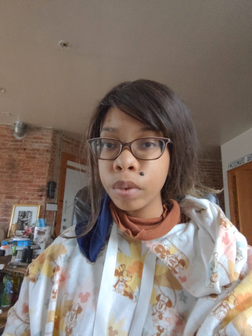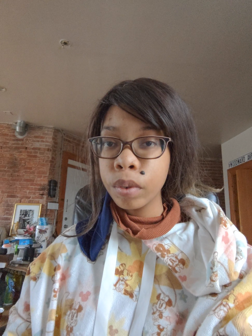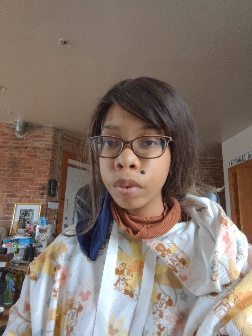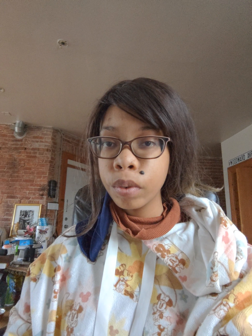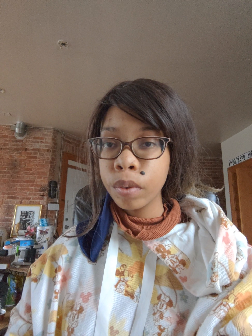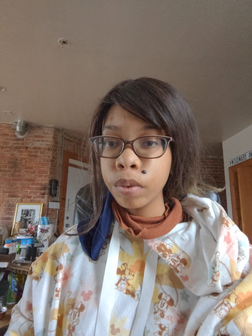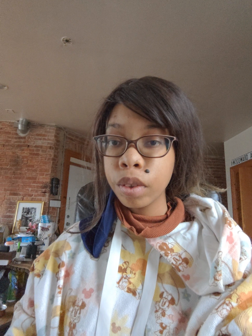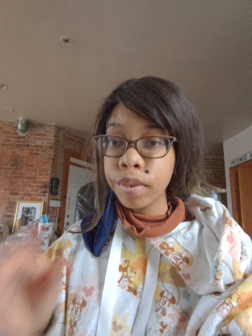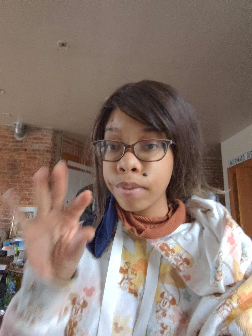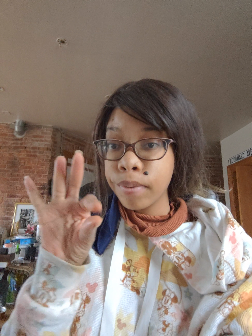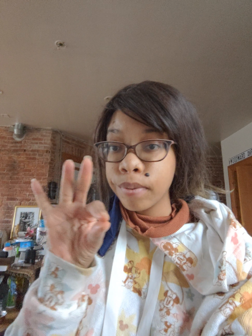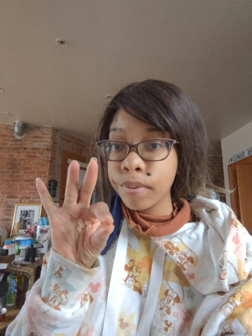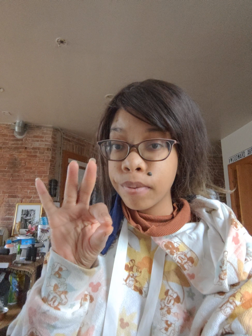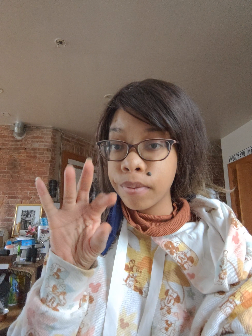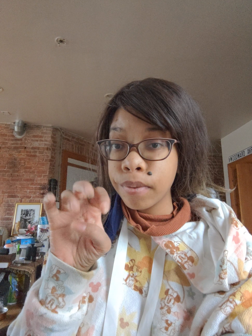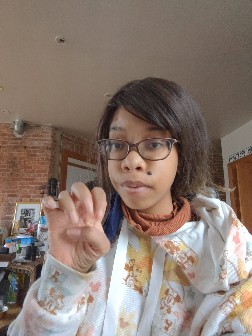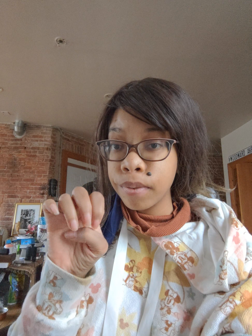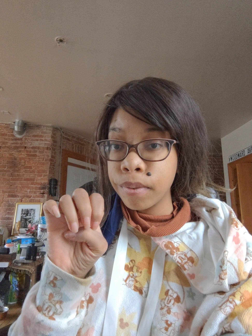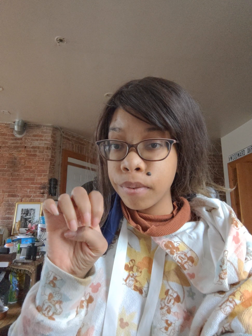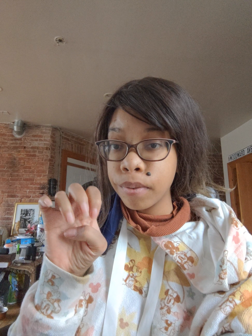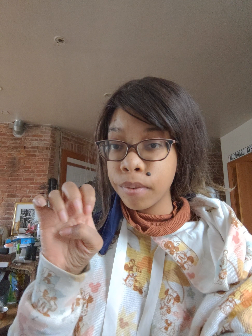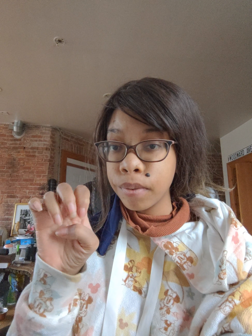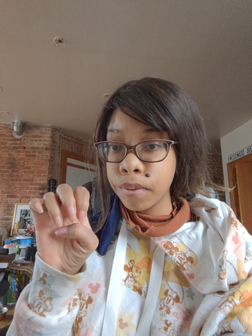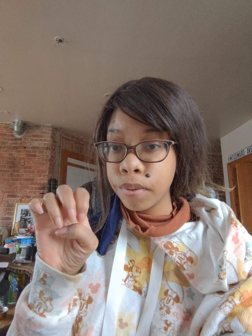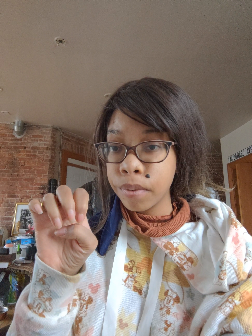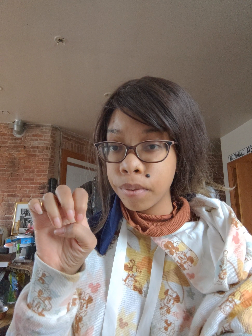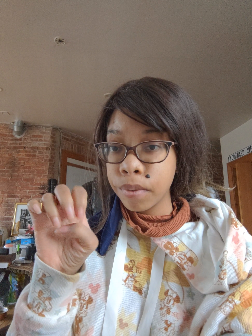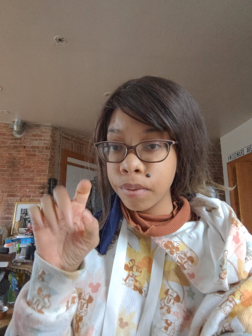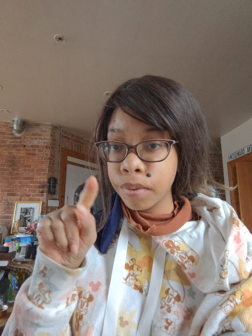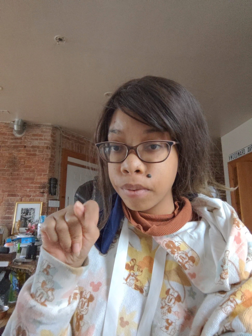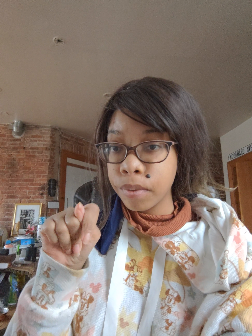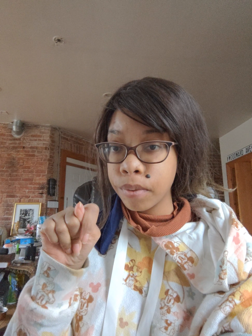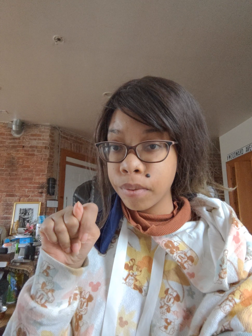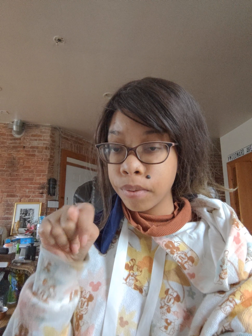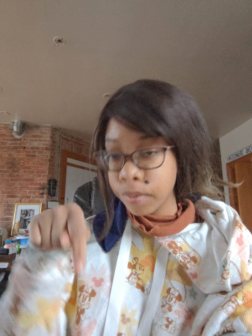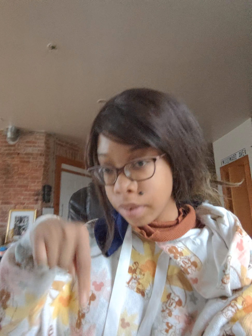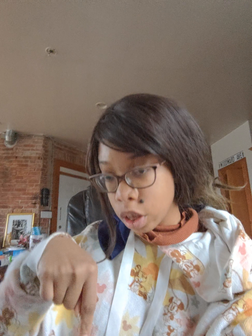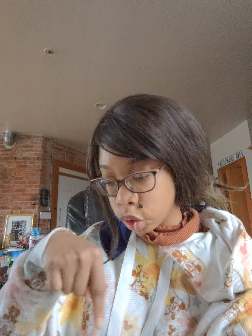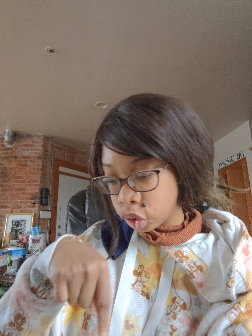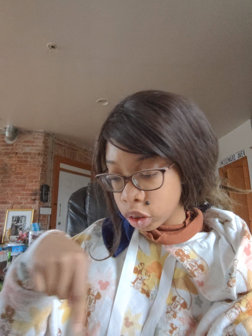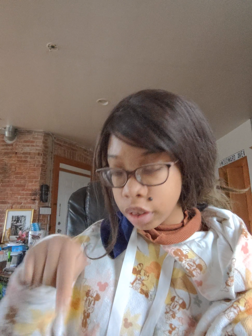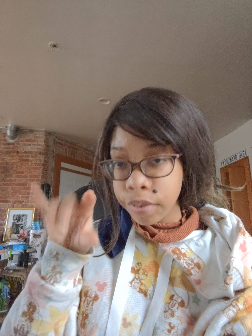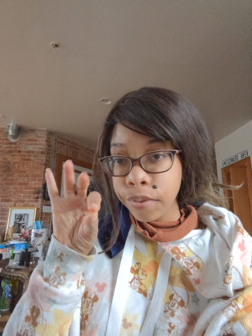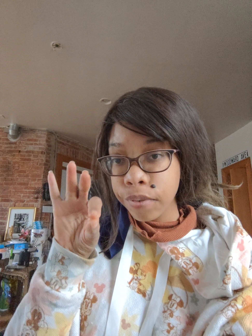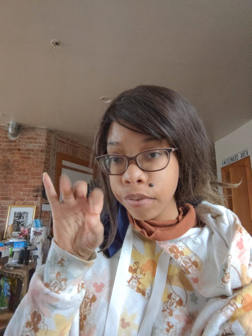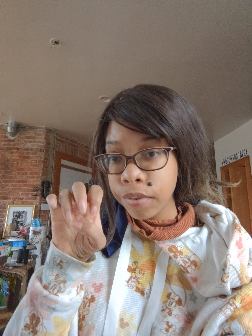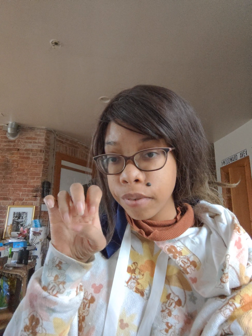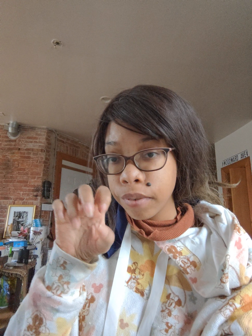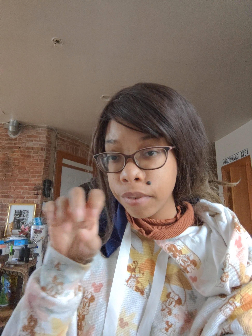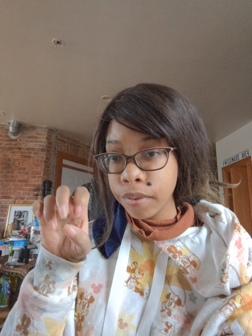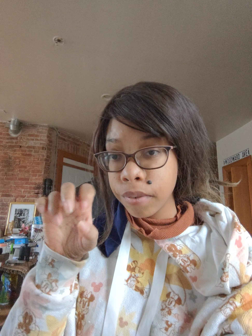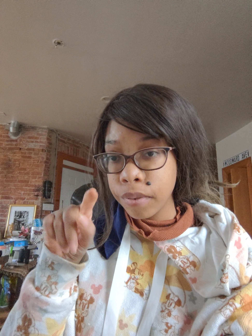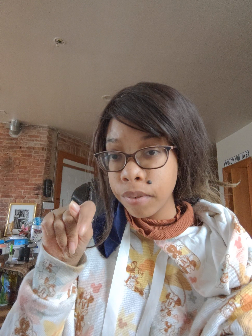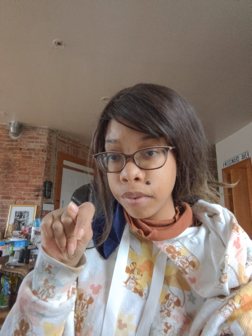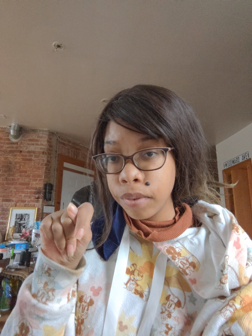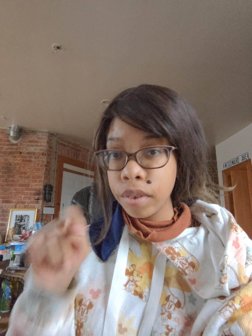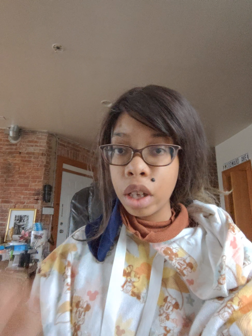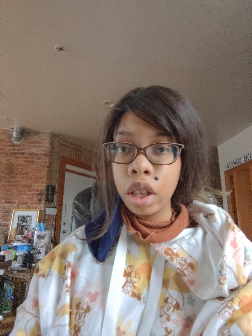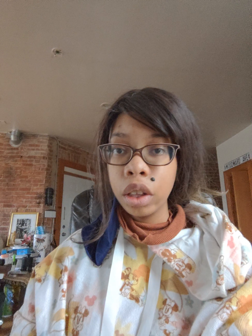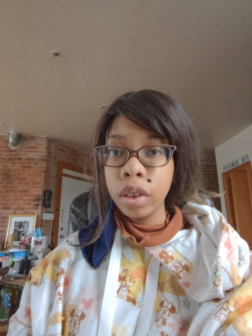feet